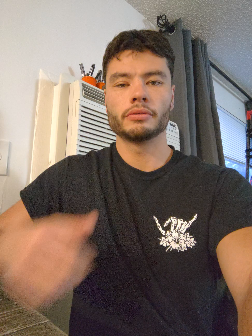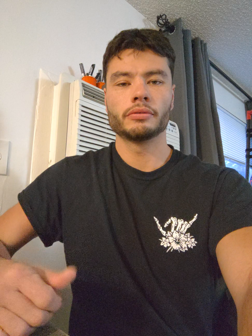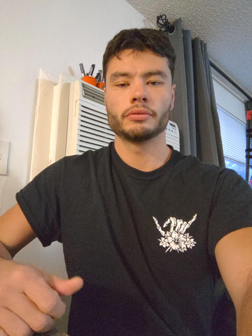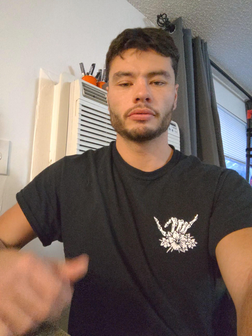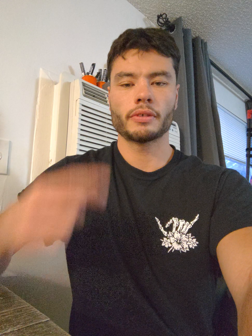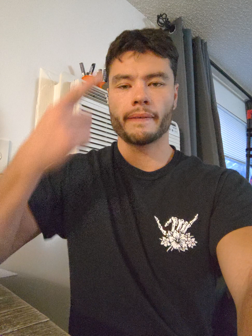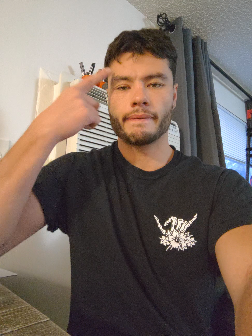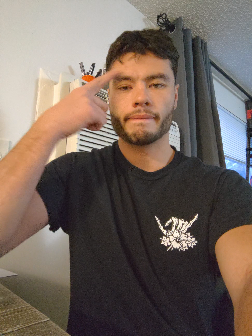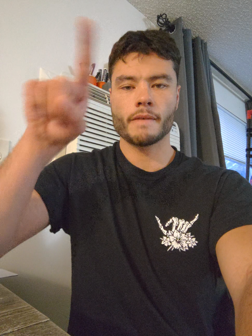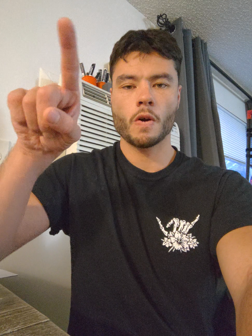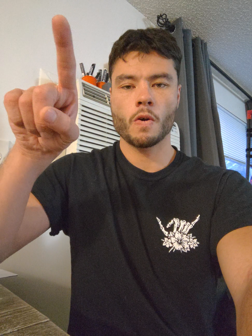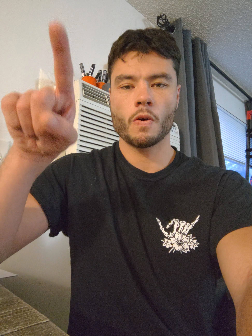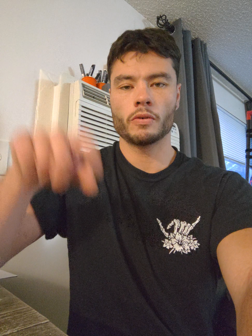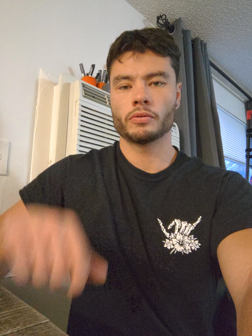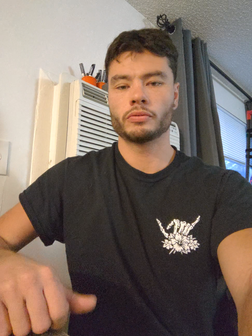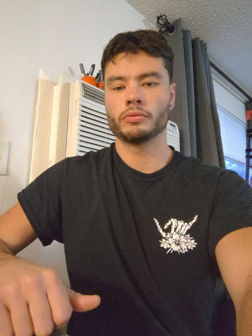for